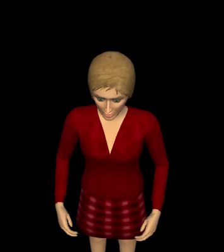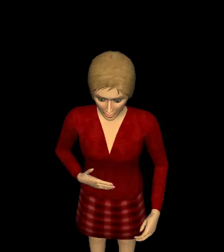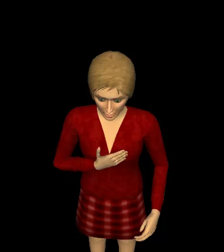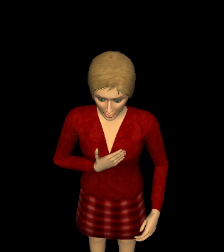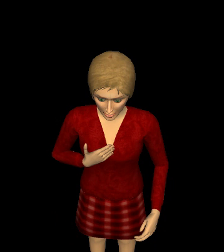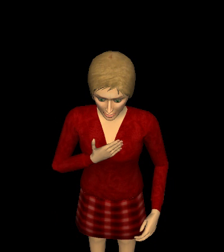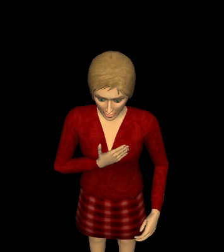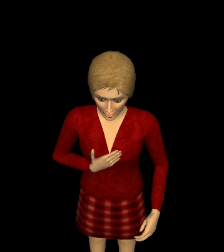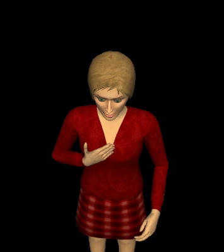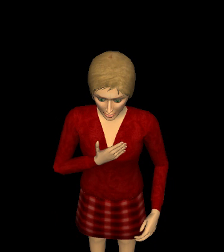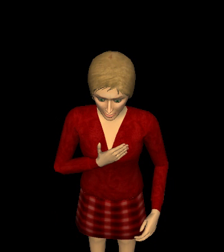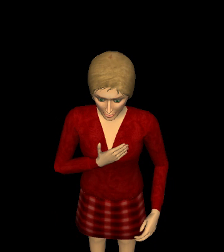سعيد